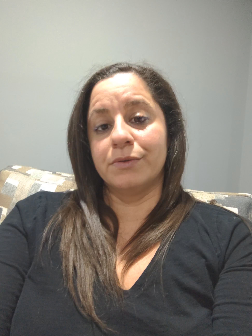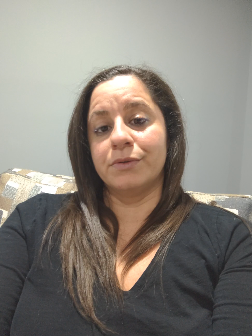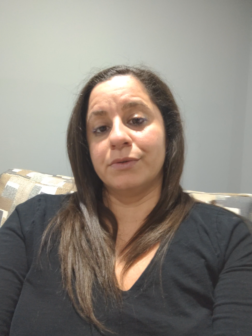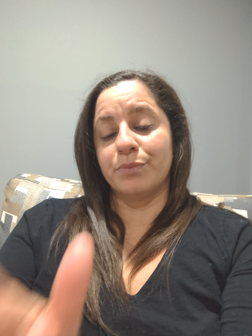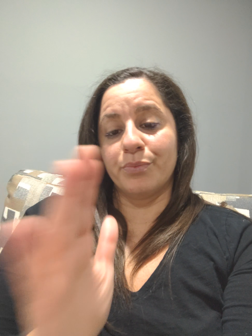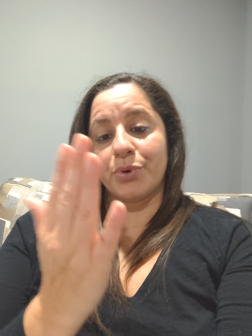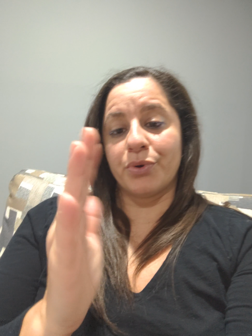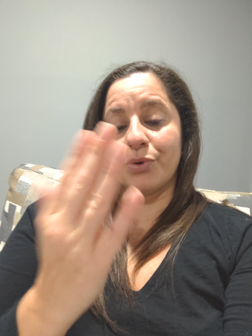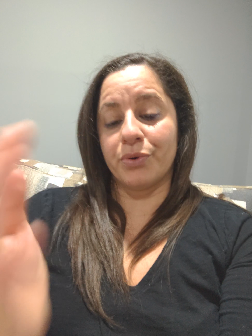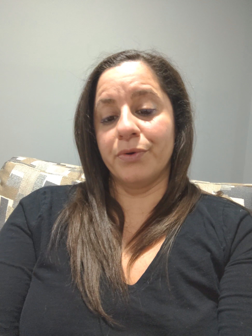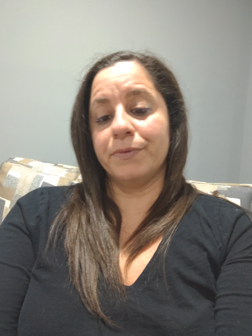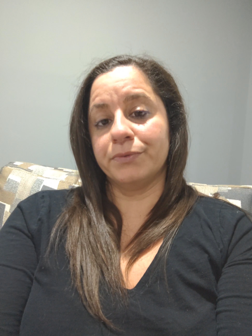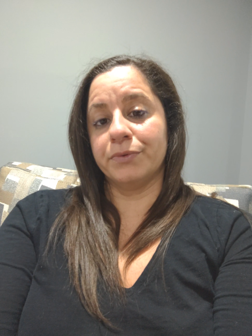book